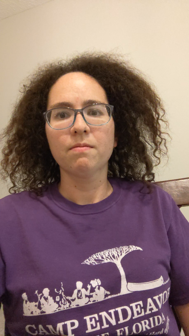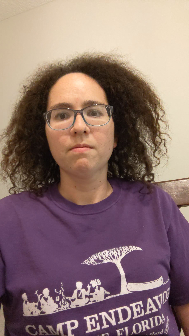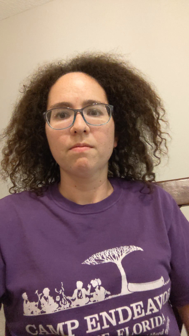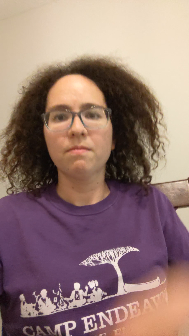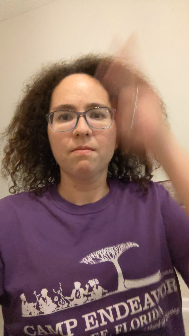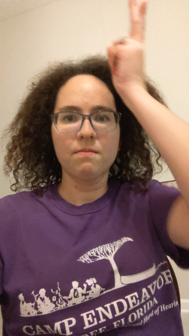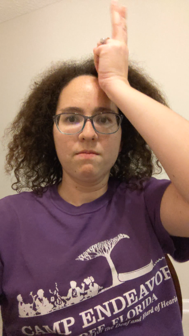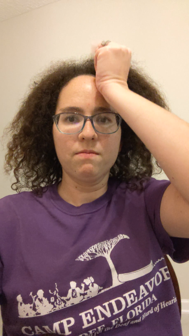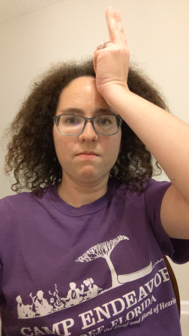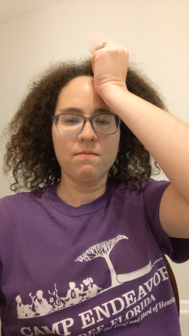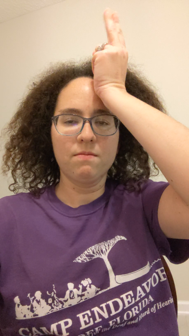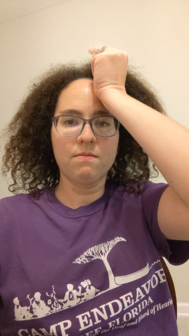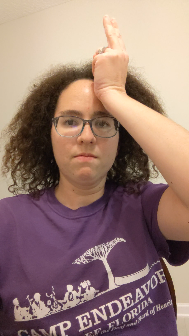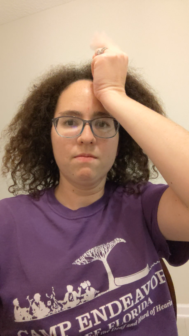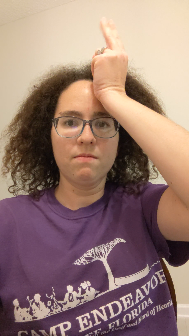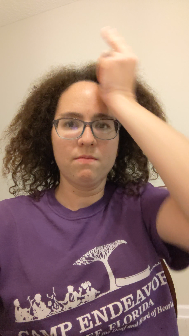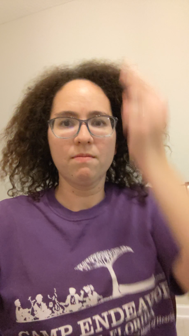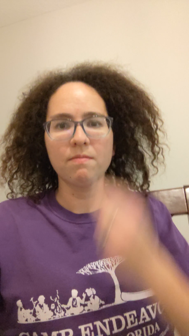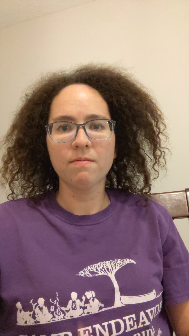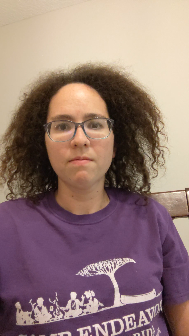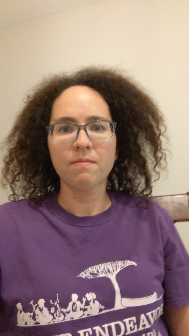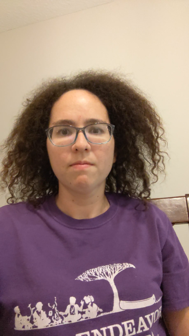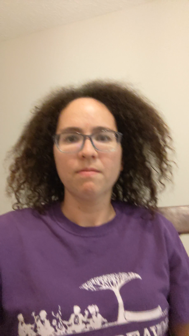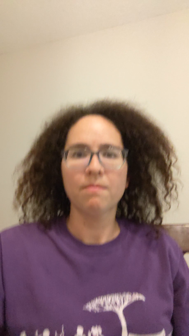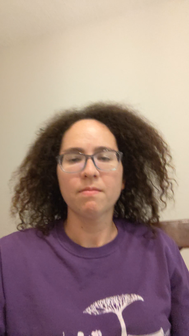bunny